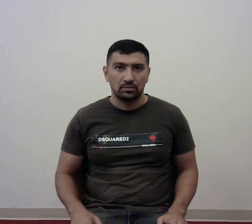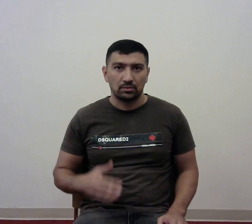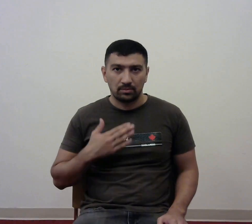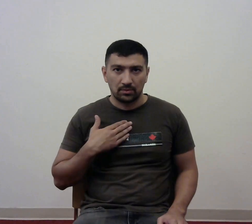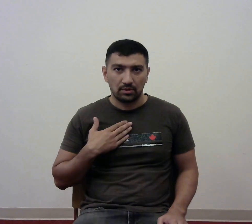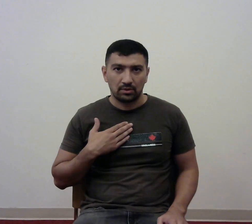mən